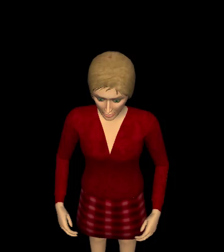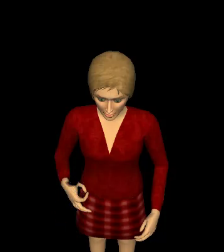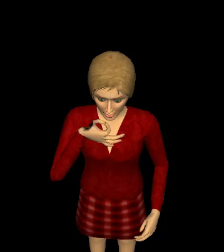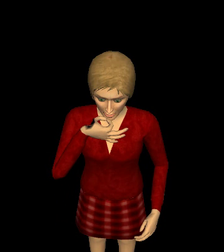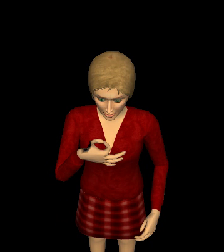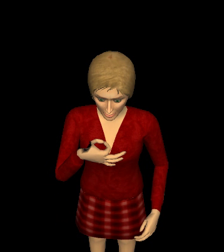يقول